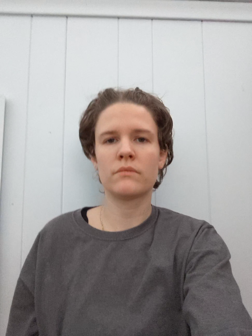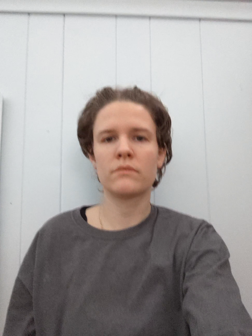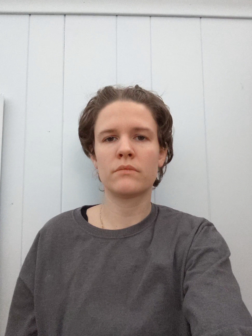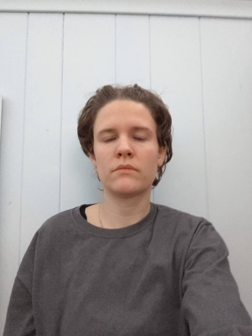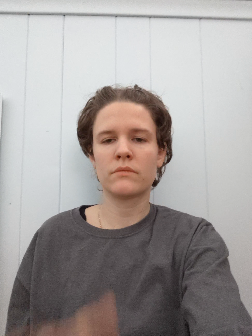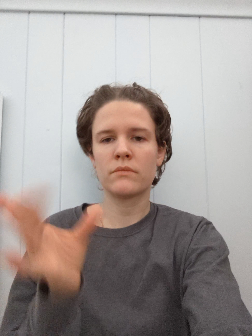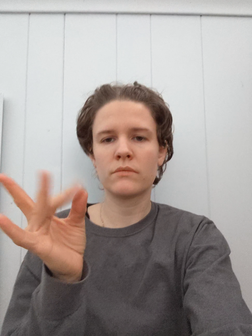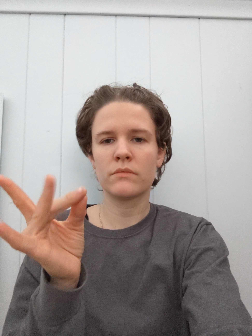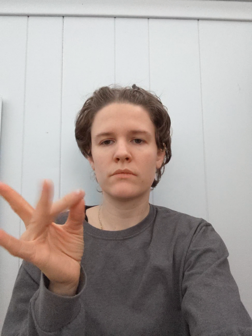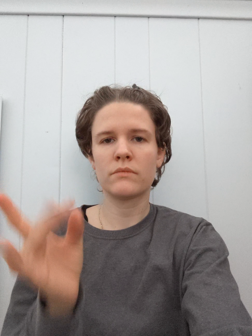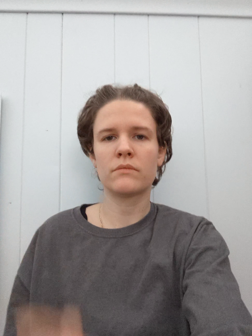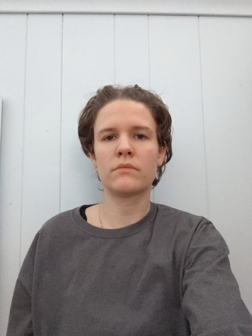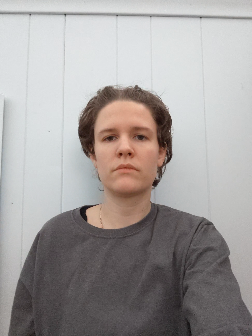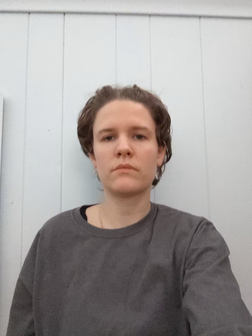sticky